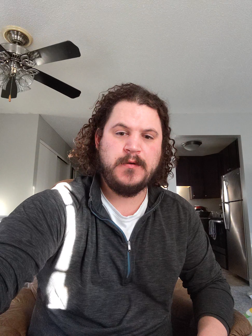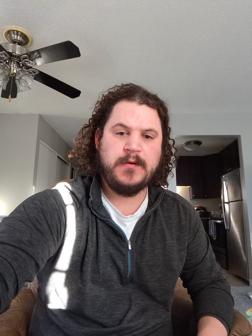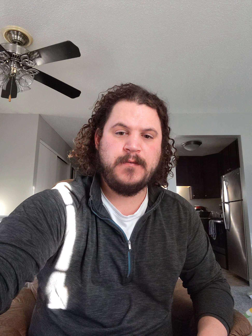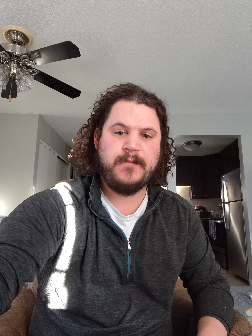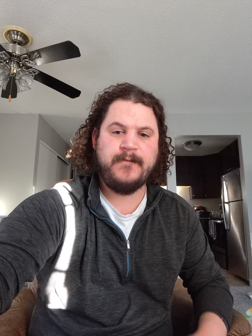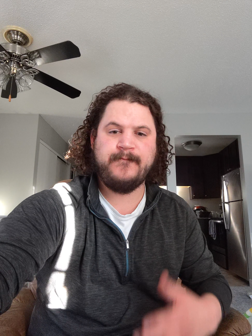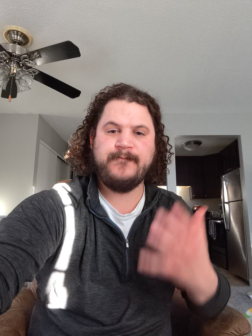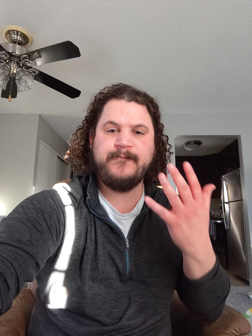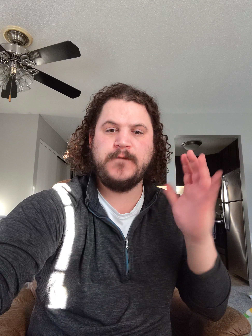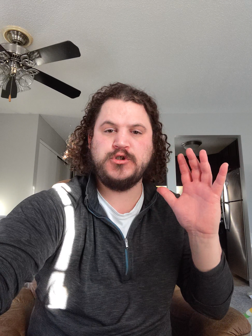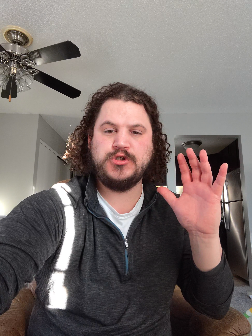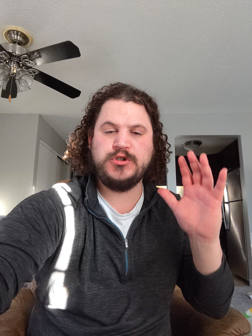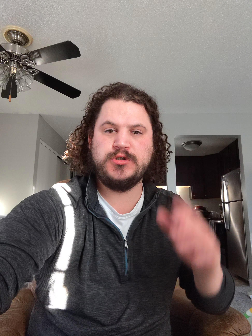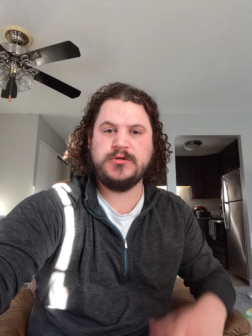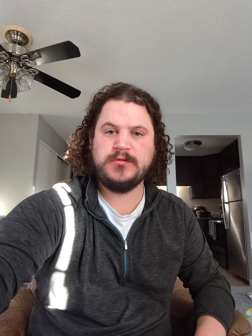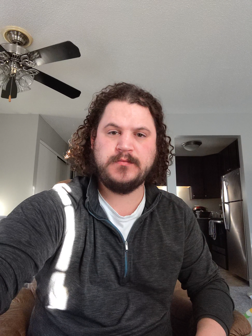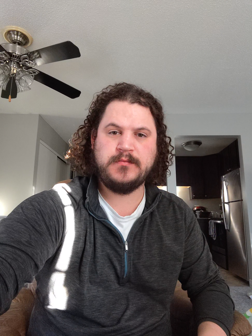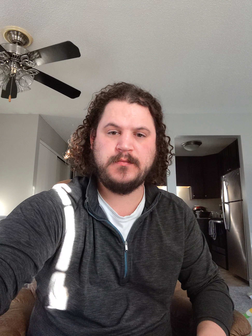finish